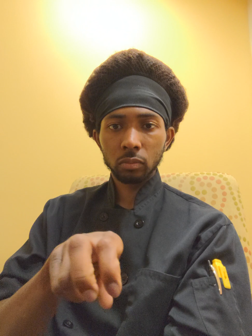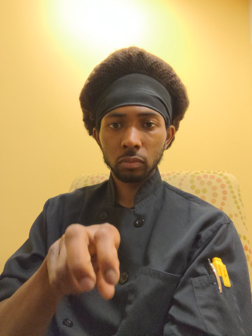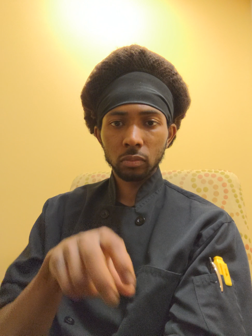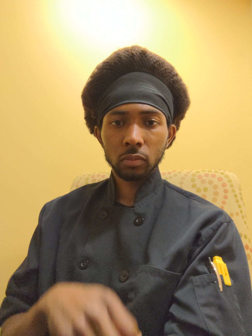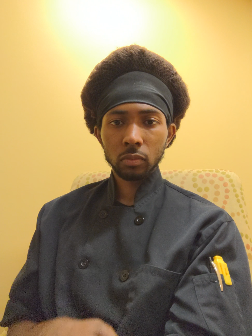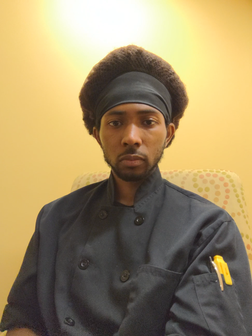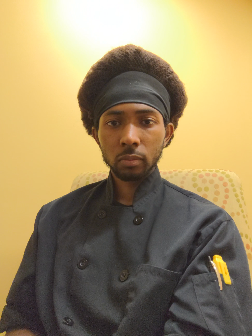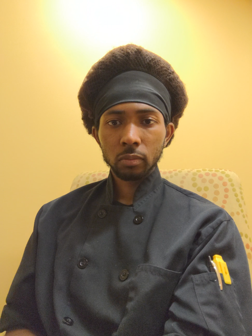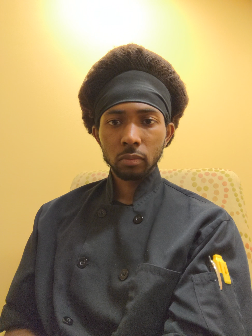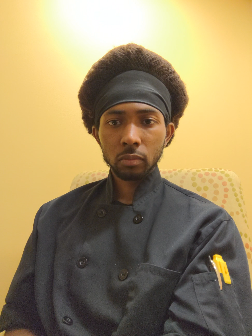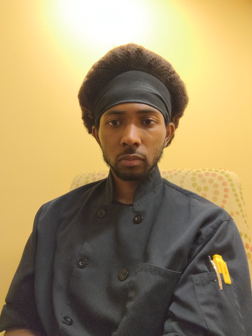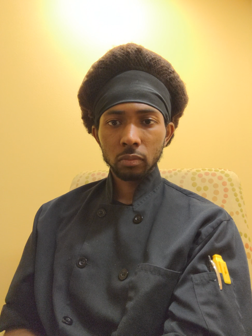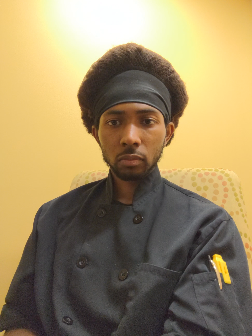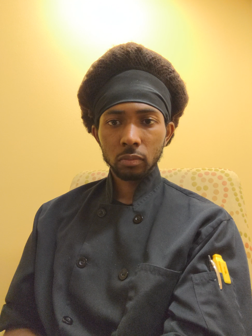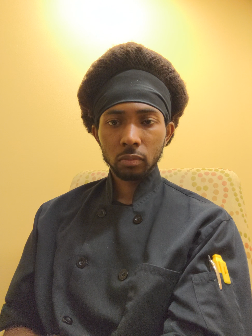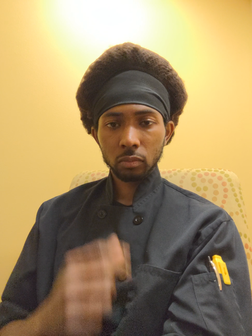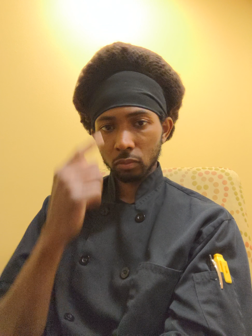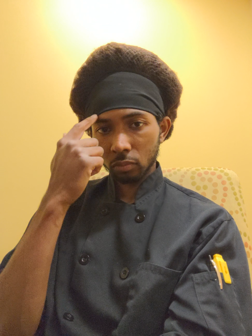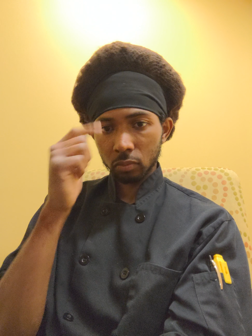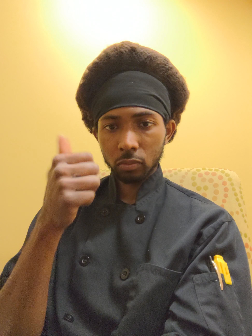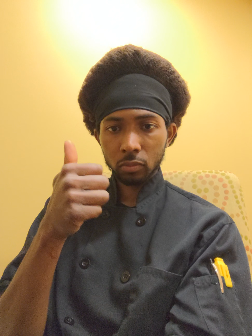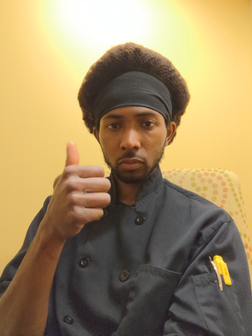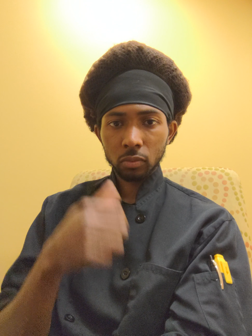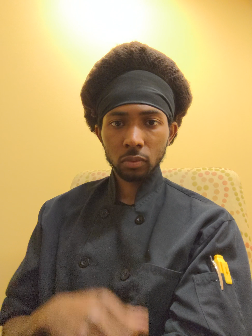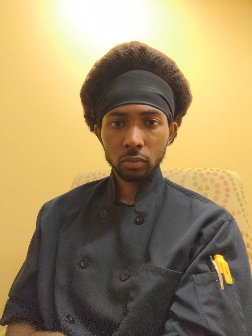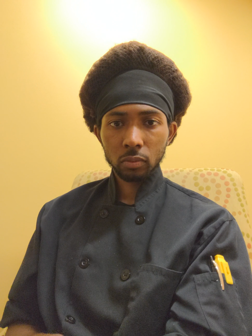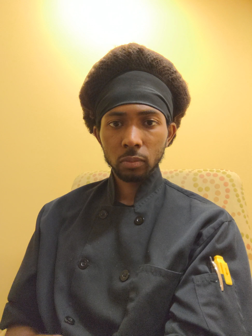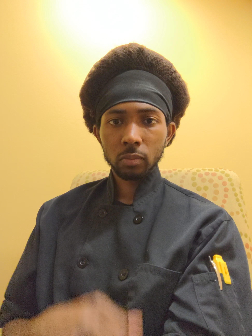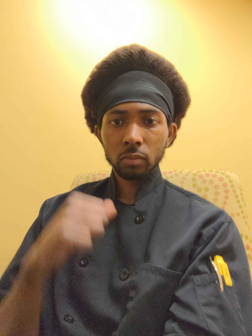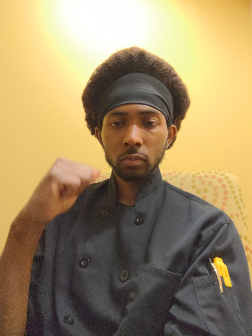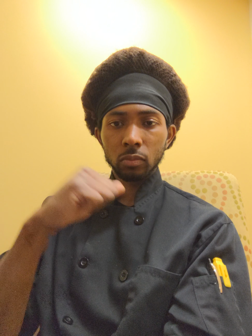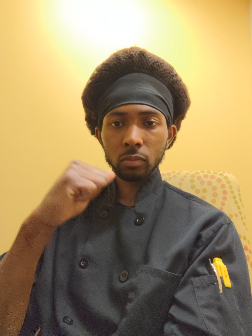dime